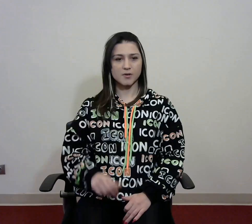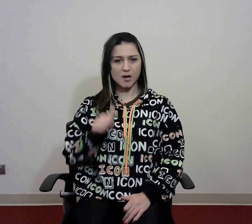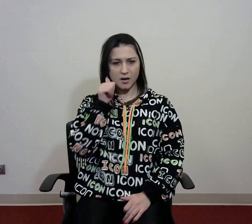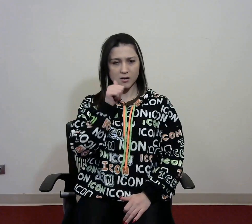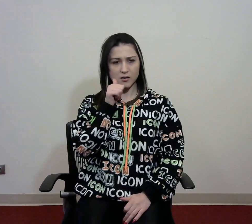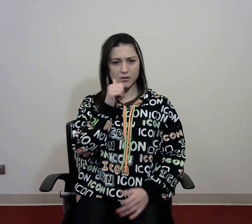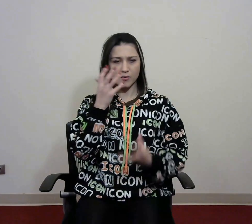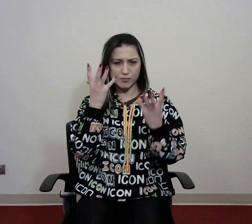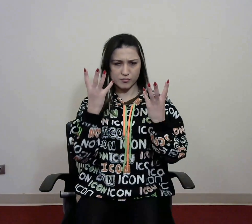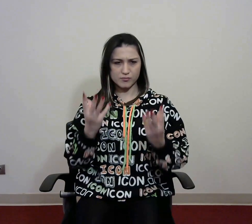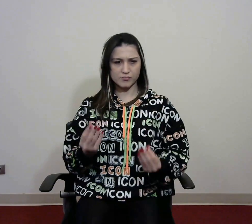hər gün